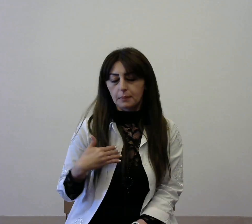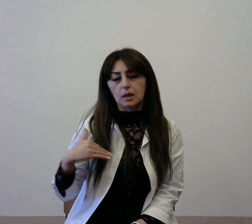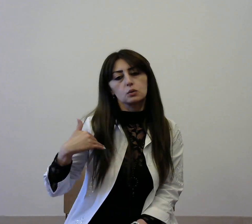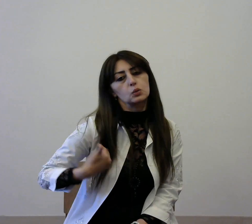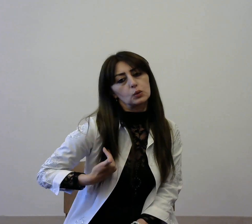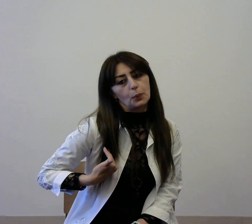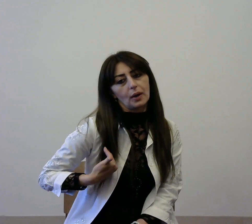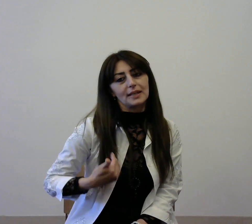subay